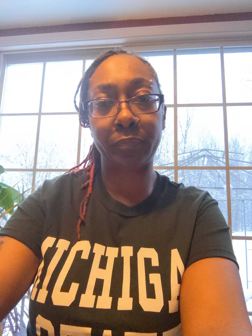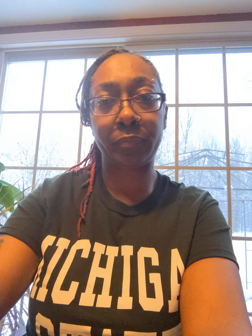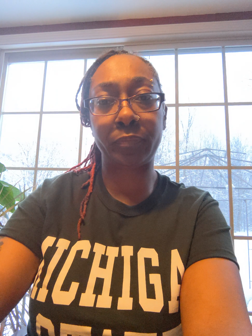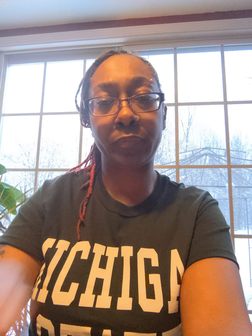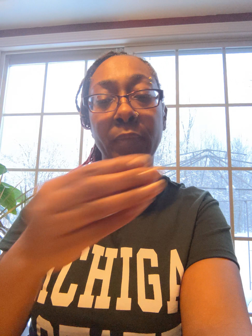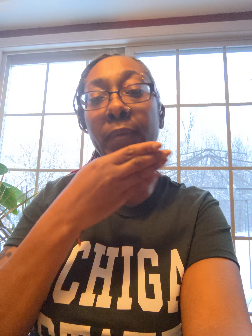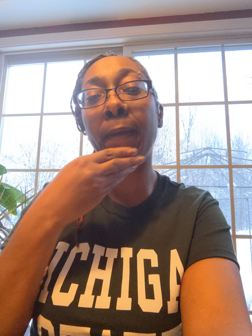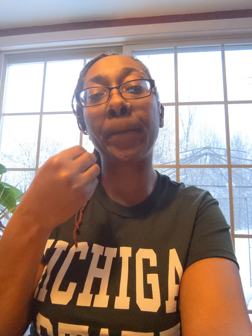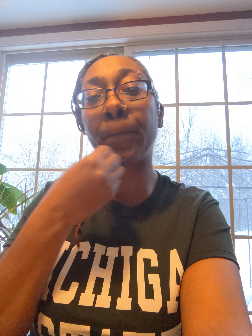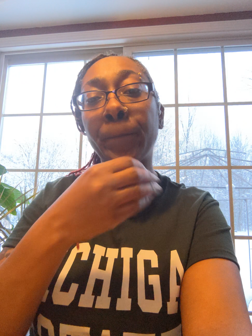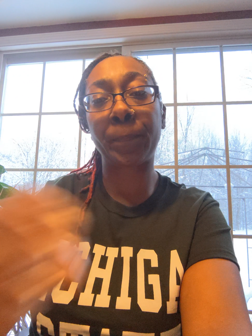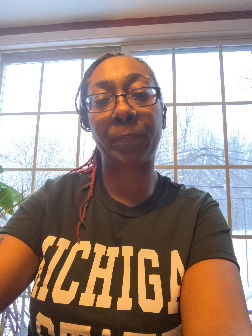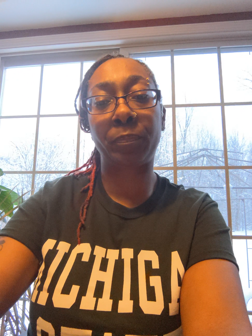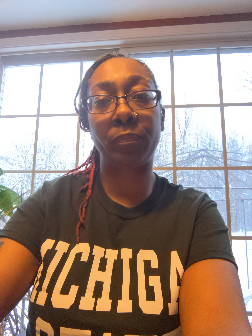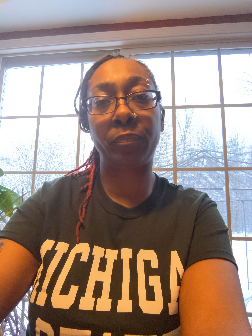napkin